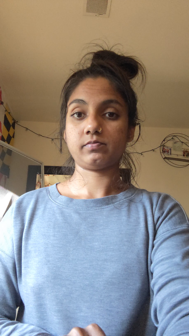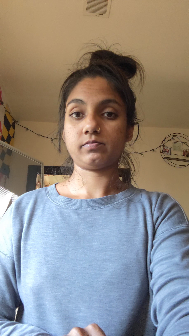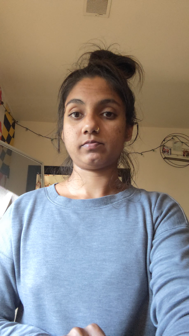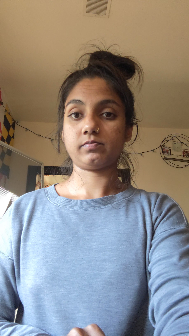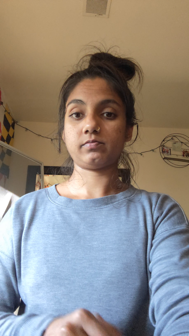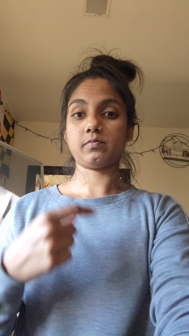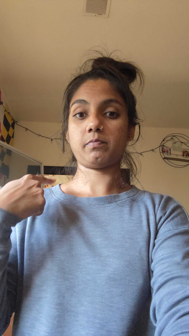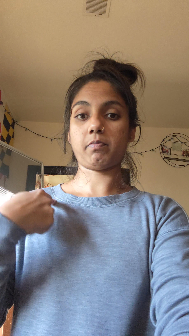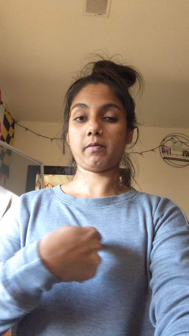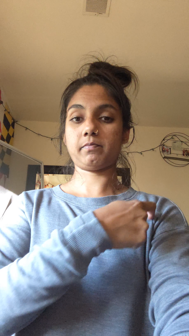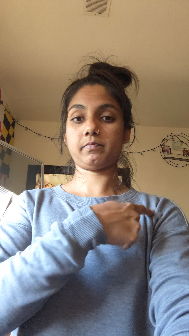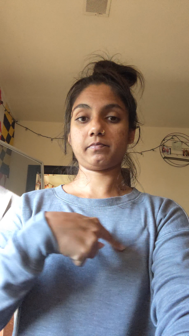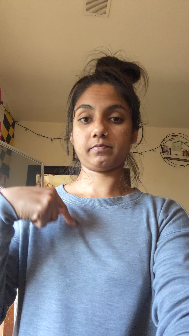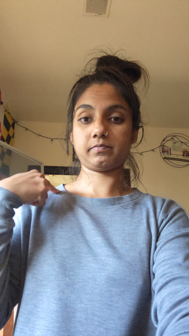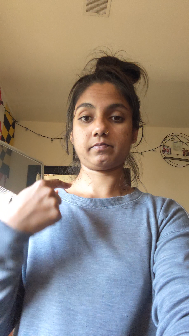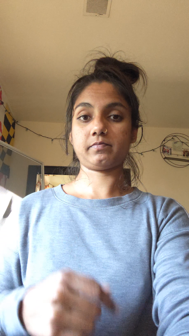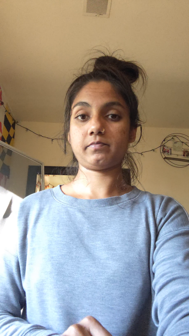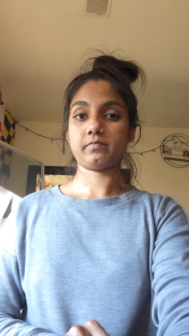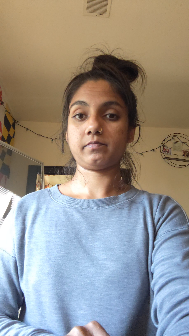bib